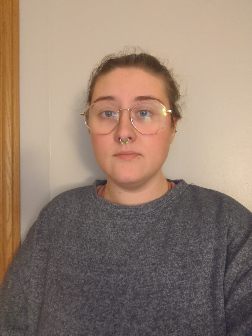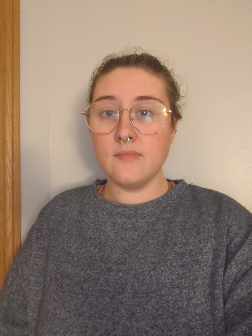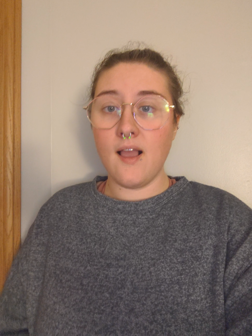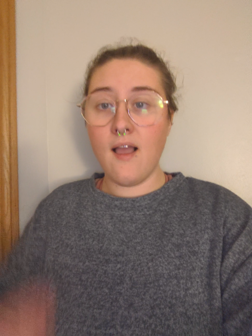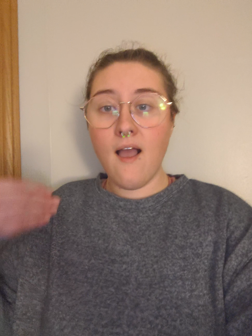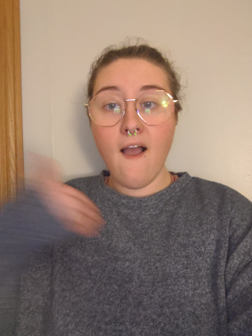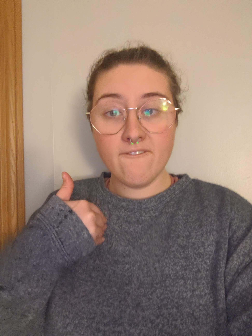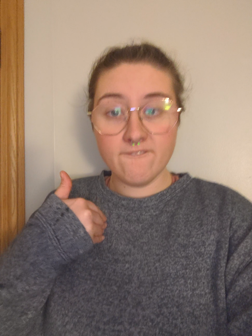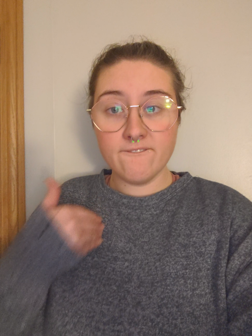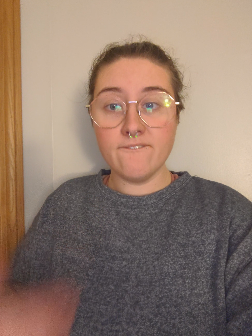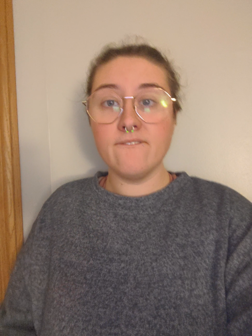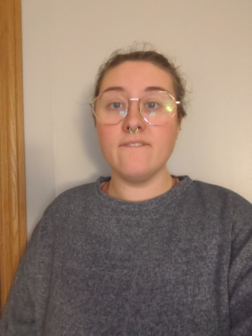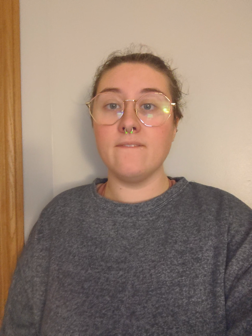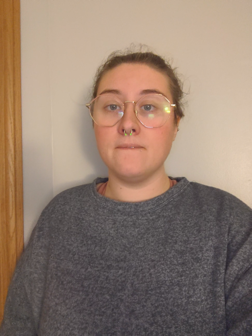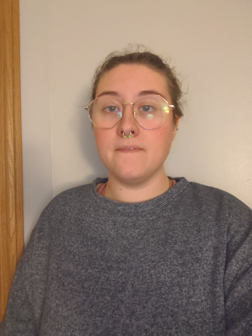have